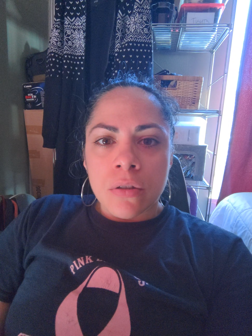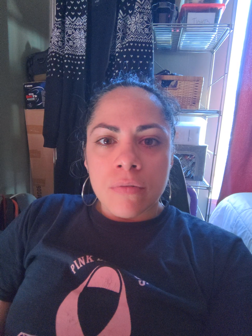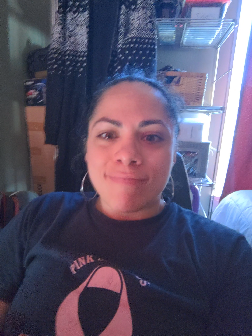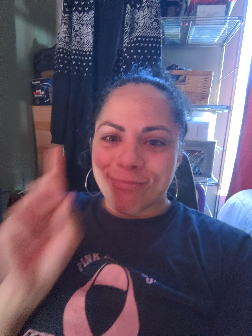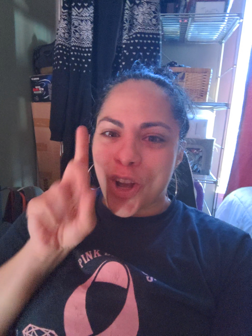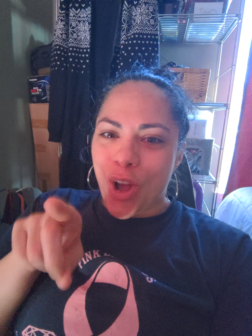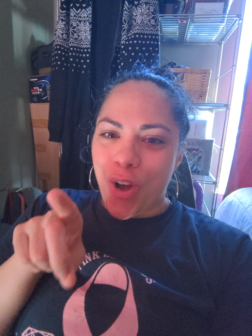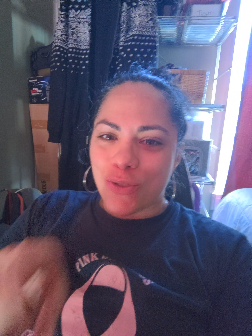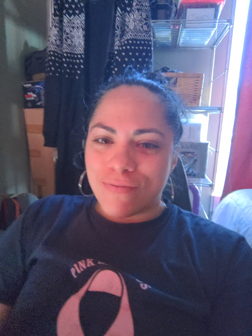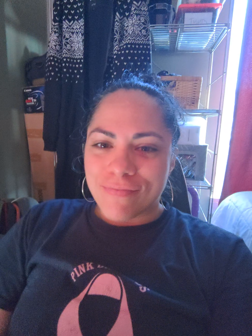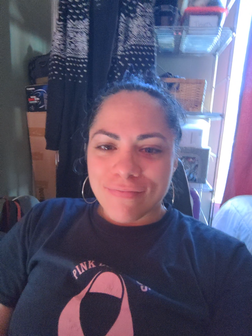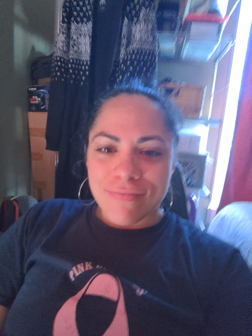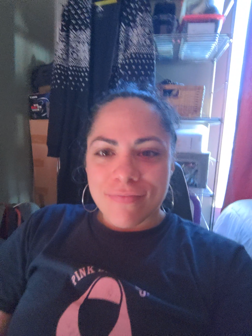go